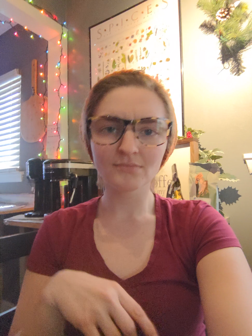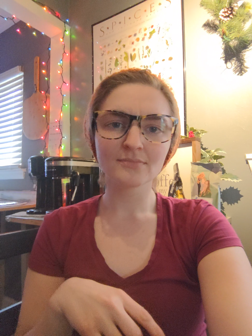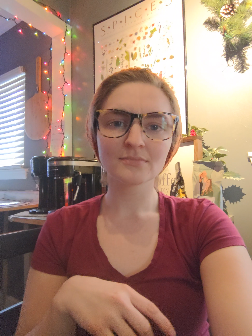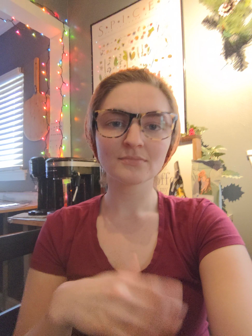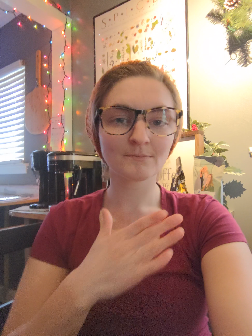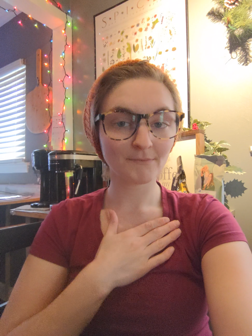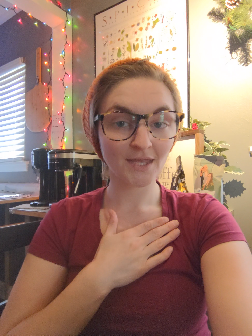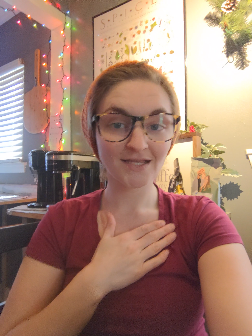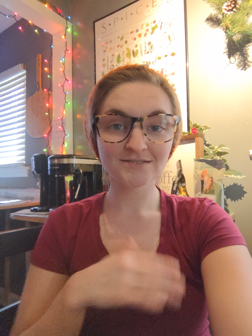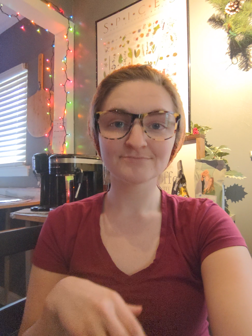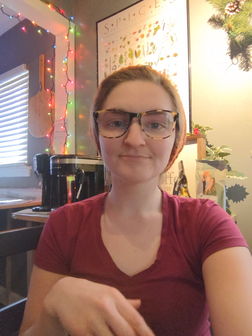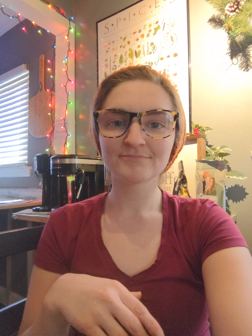my